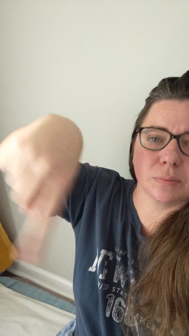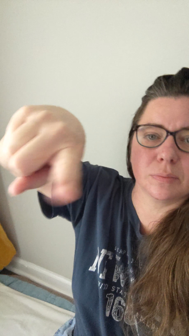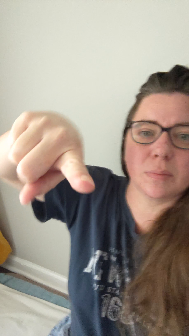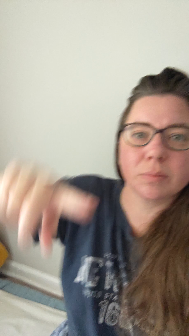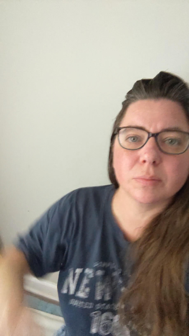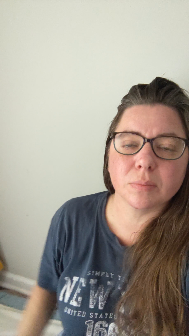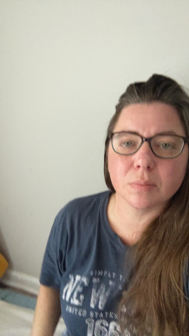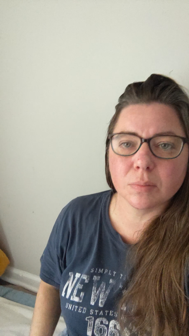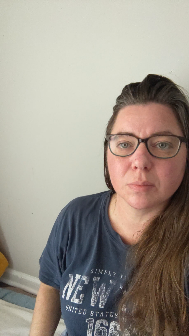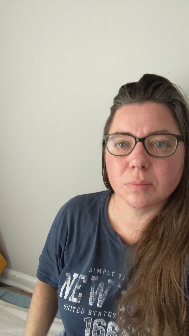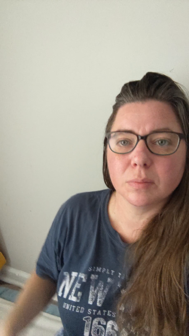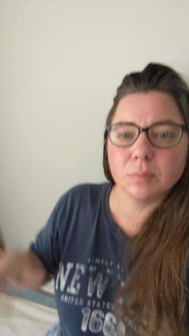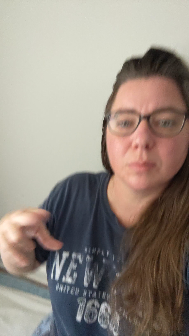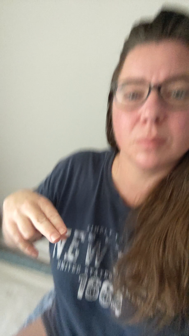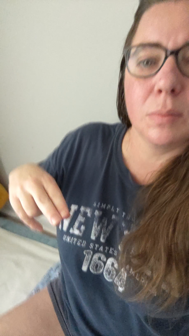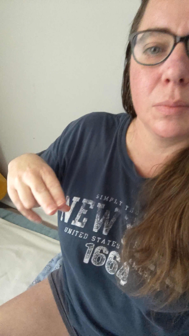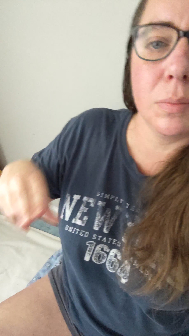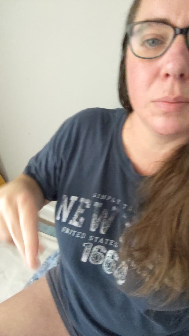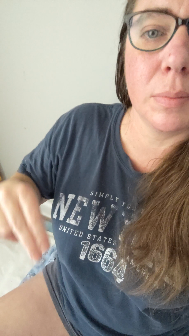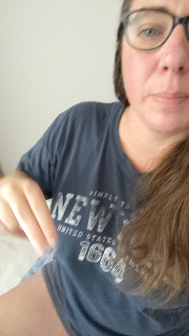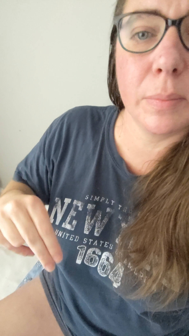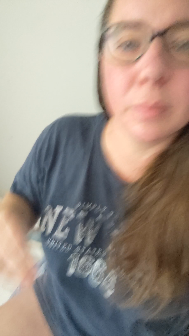diaper